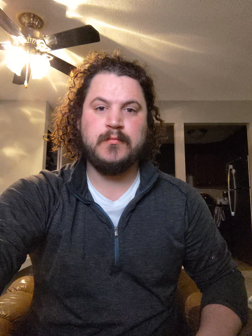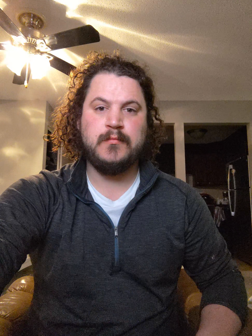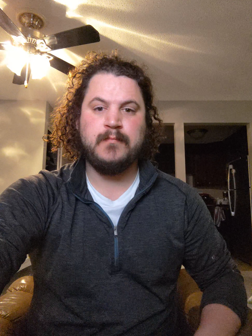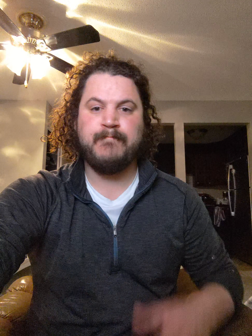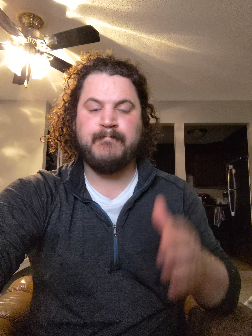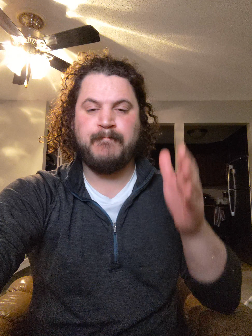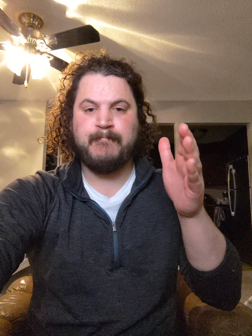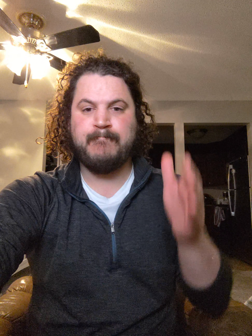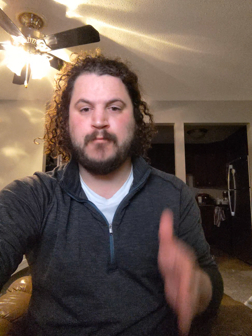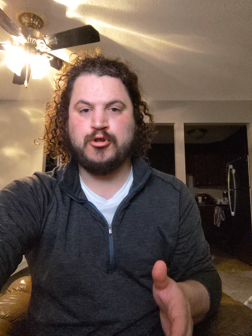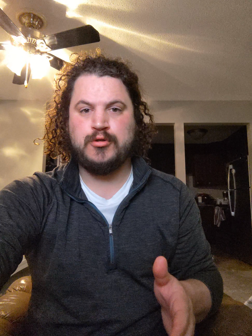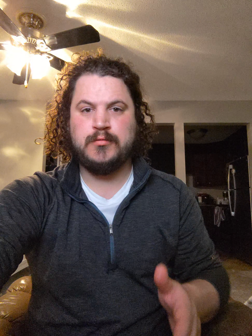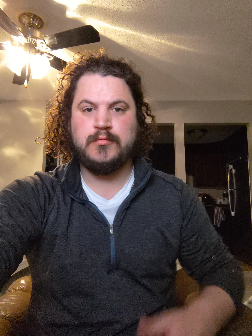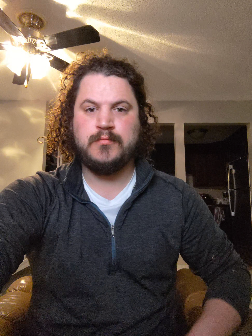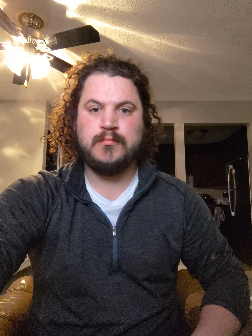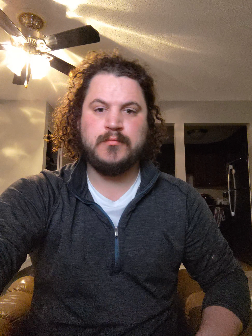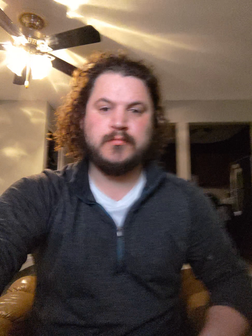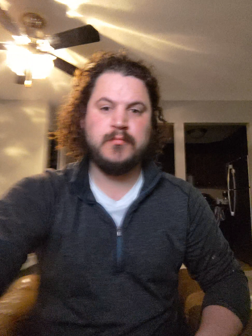person